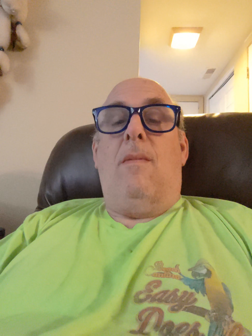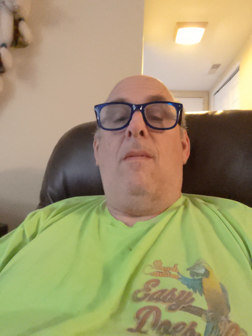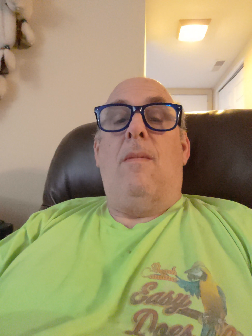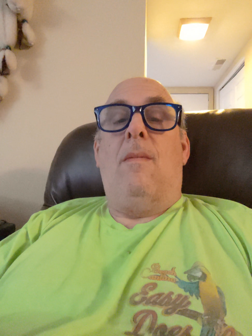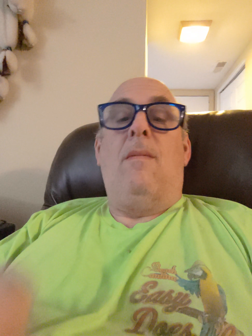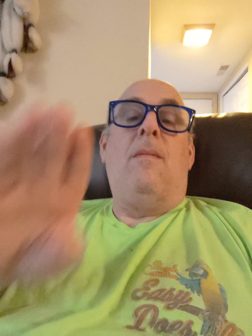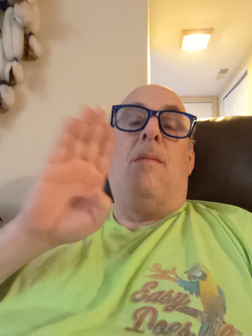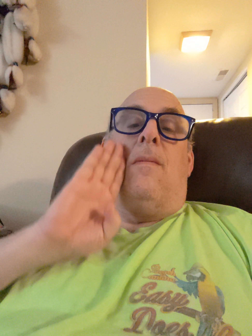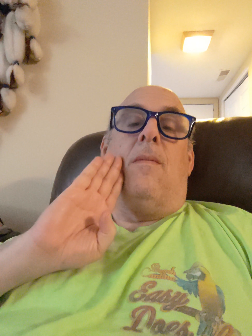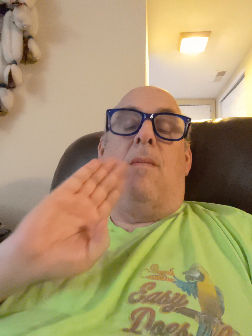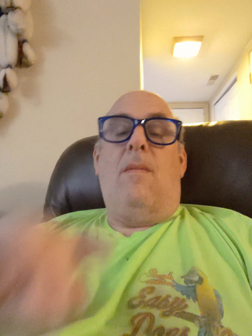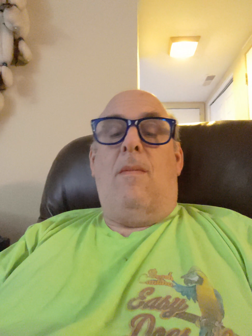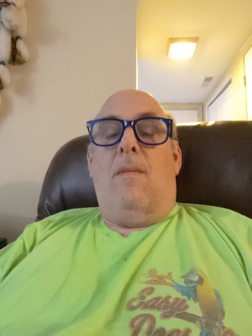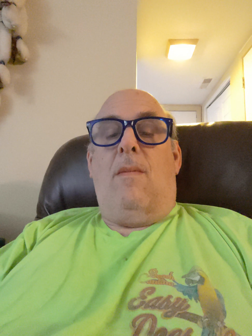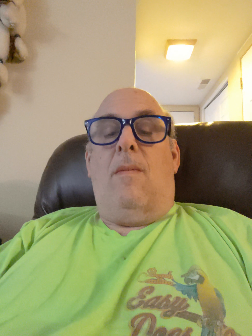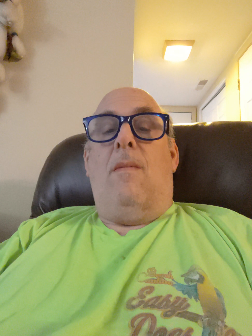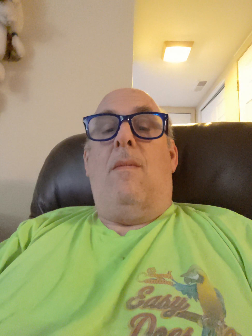brown